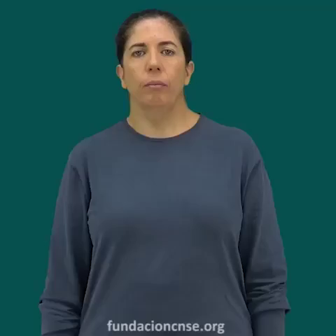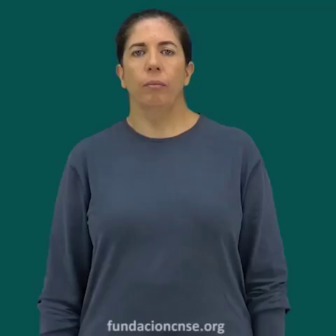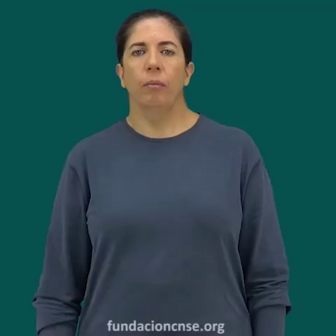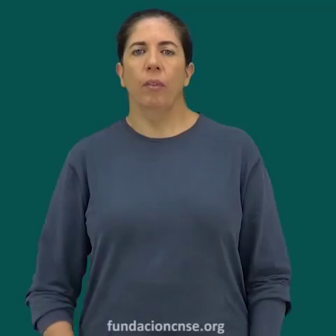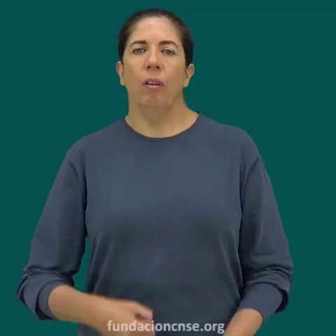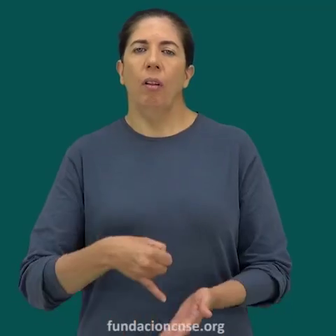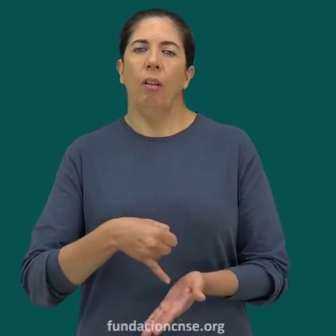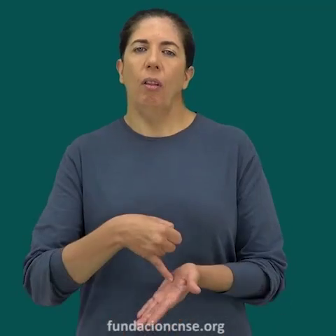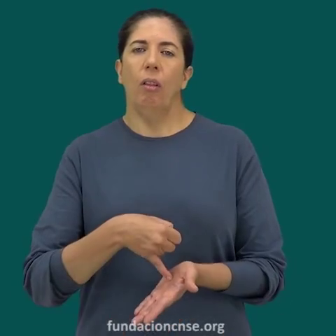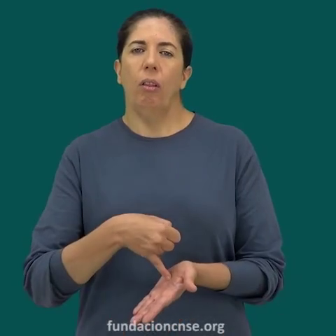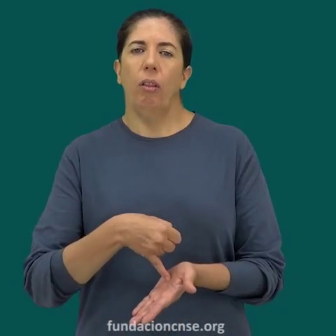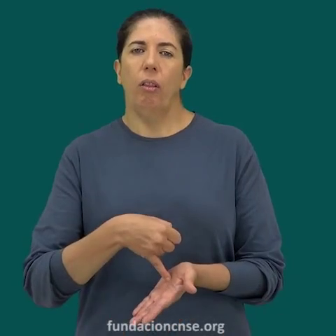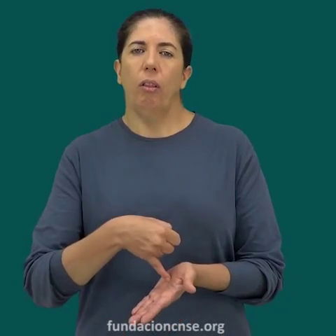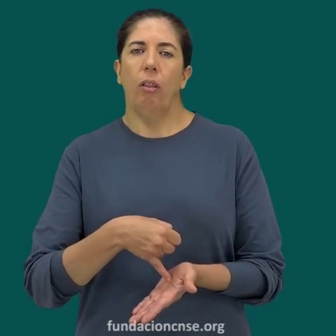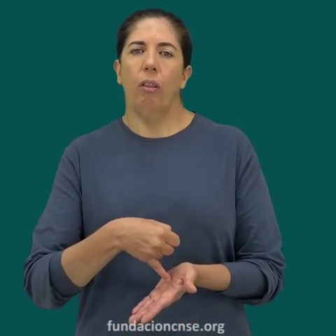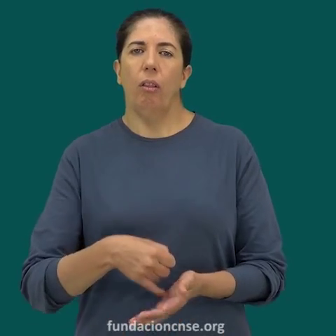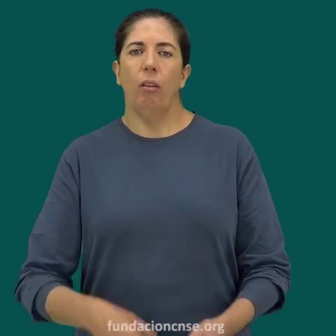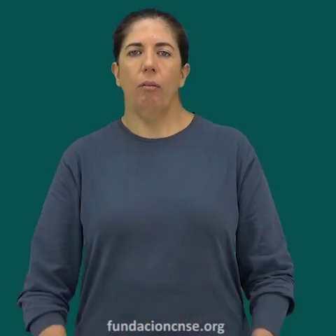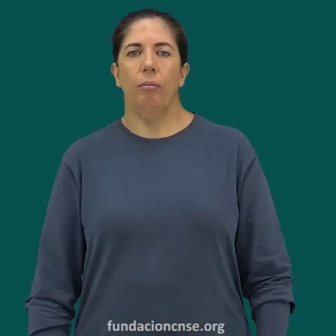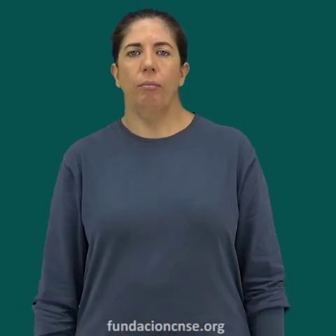debil